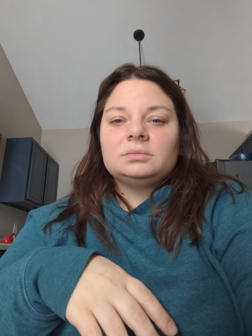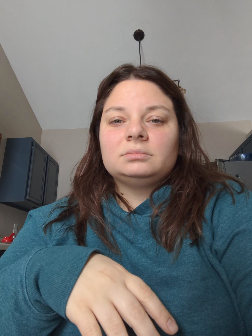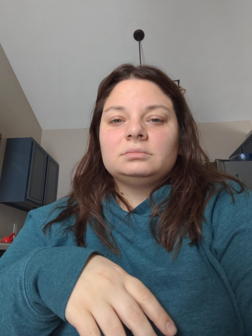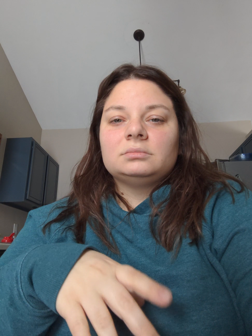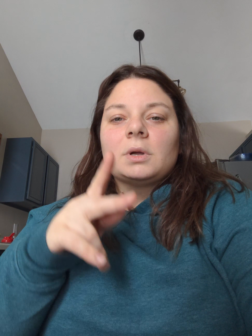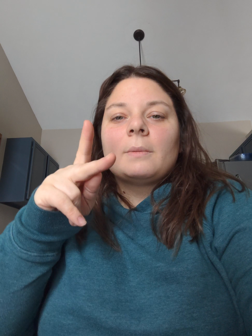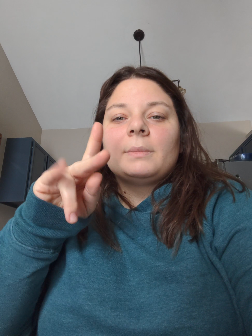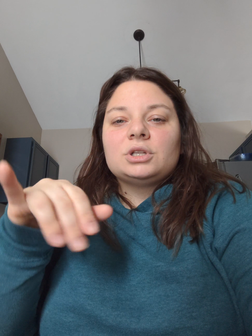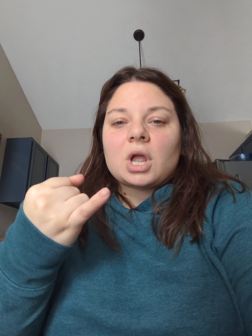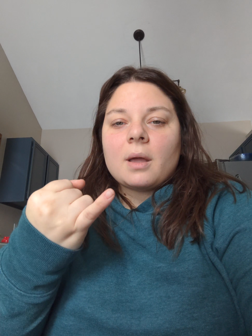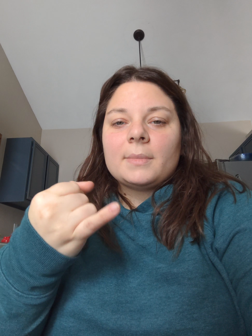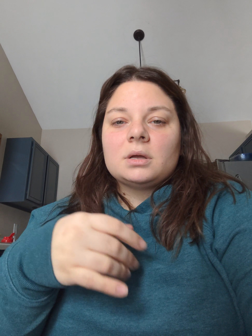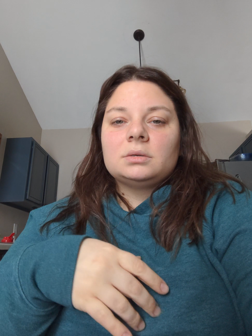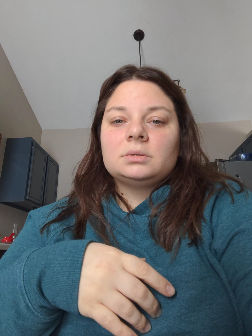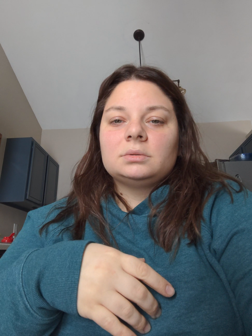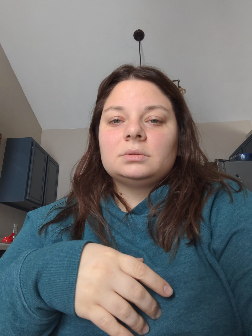pajamas